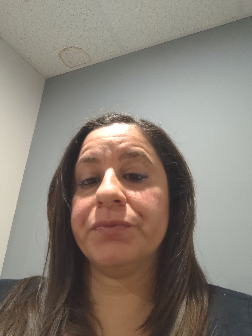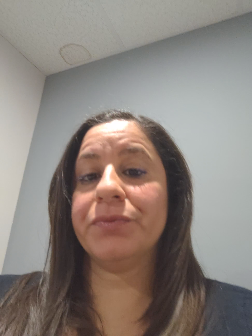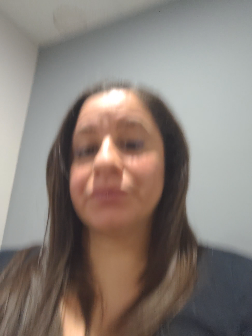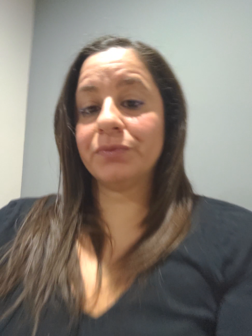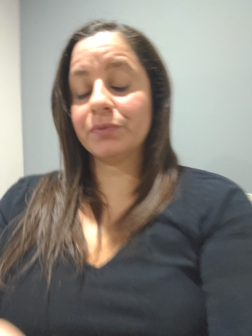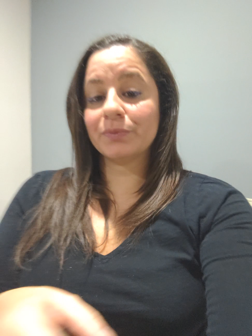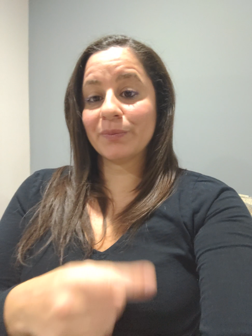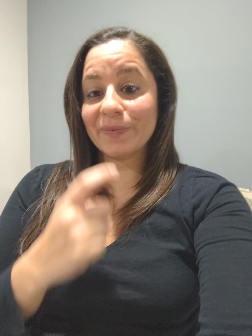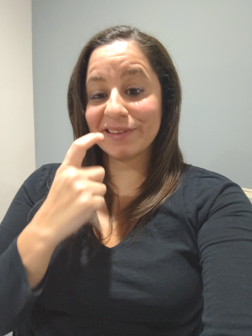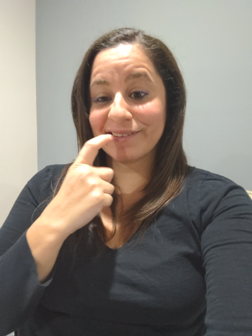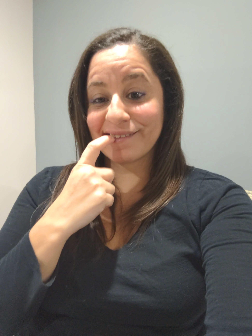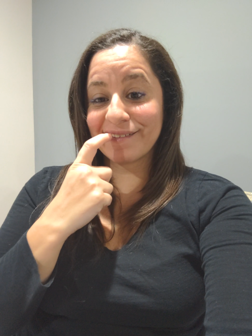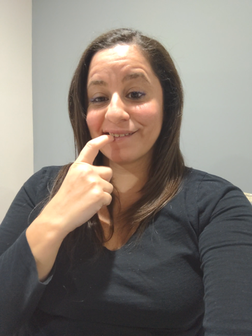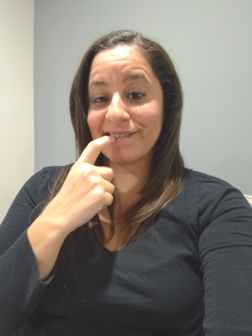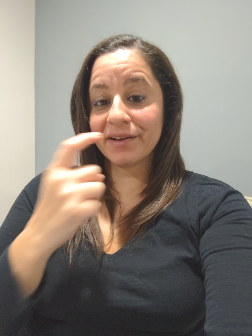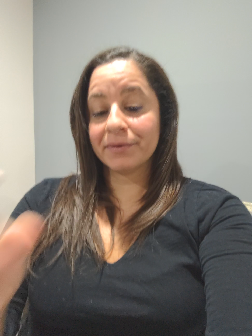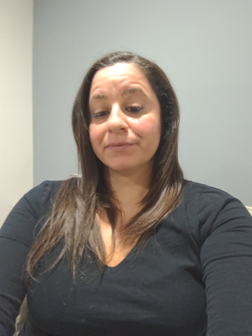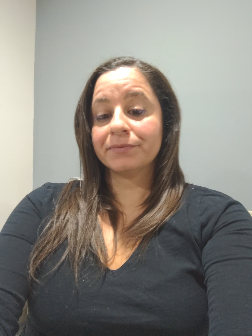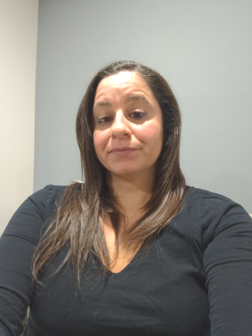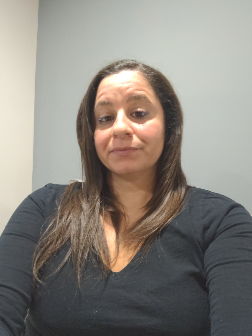tooth